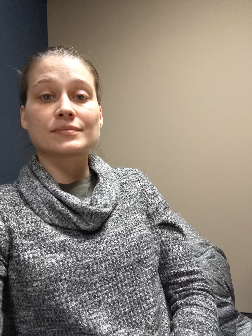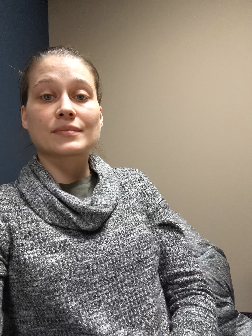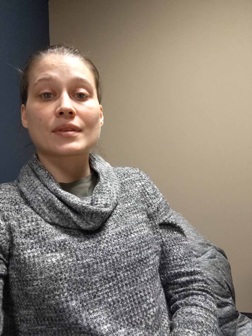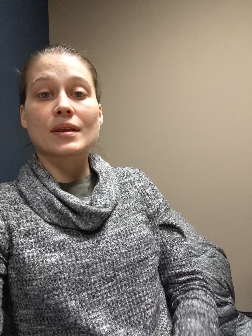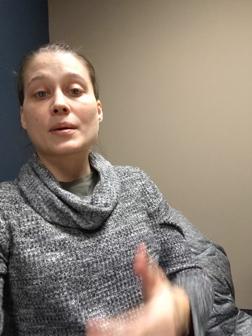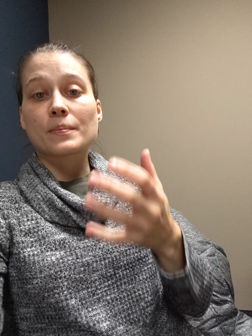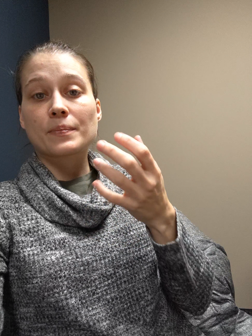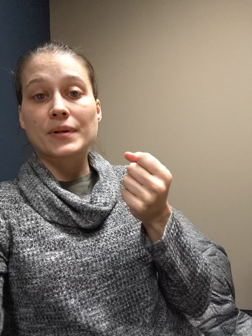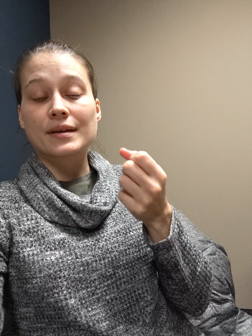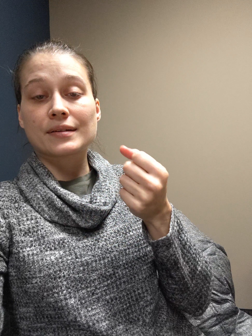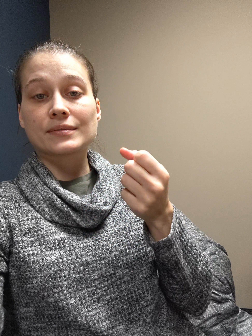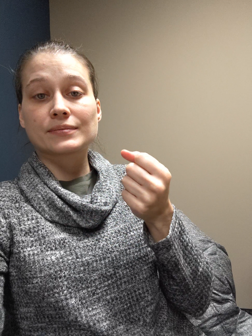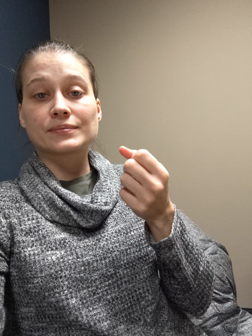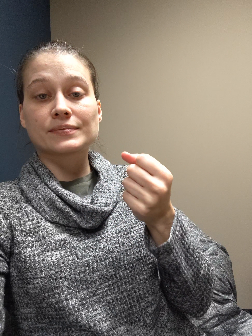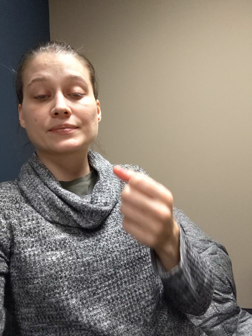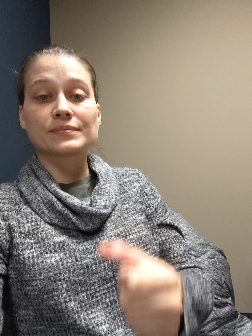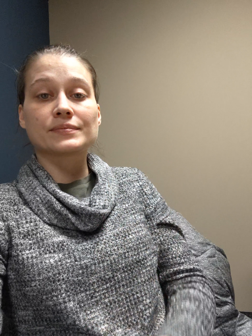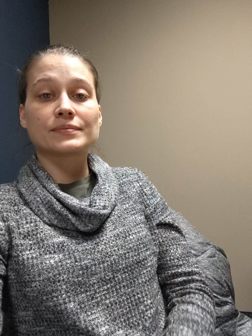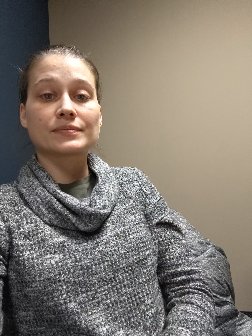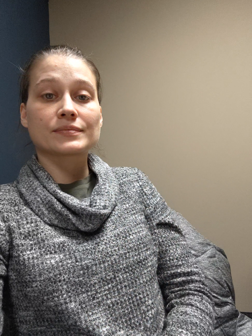milk